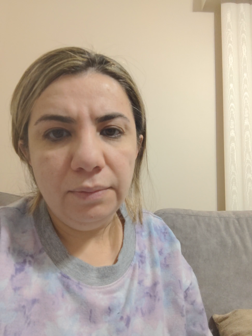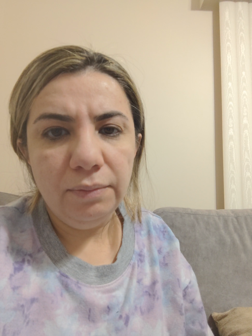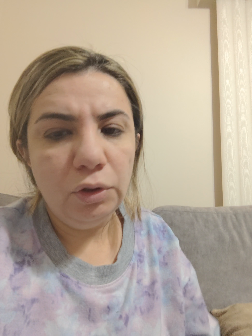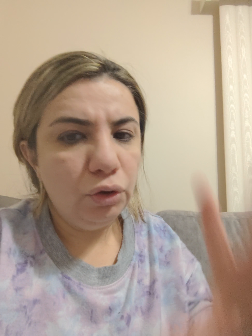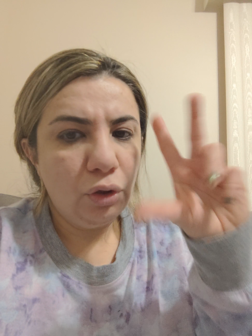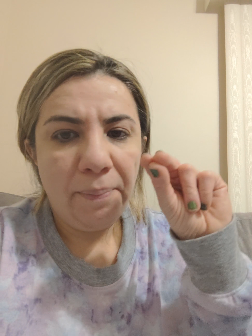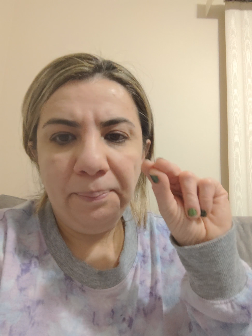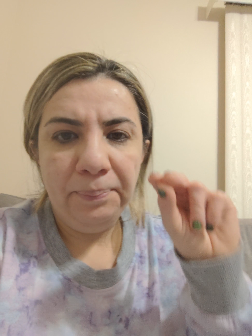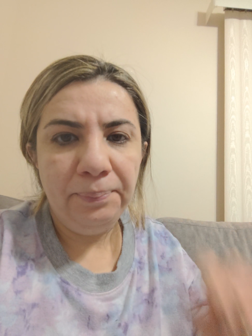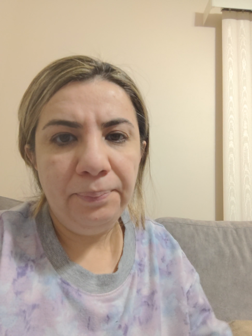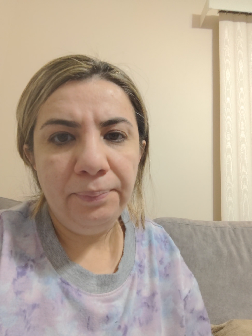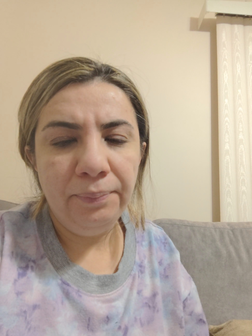no